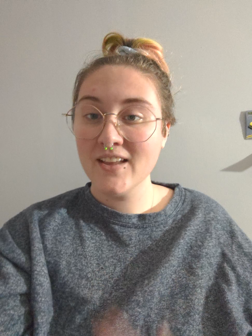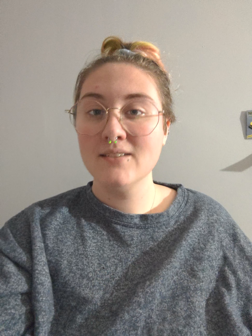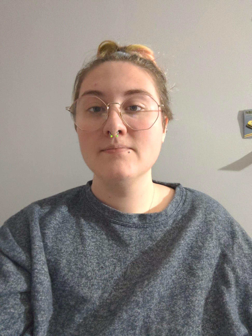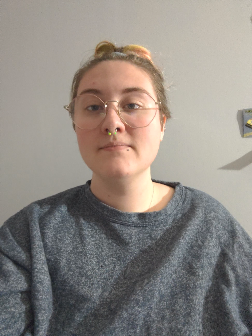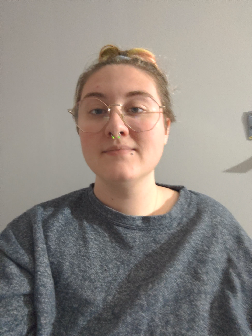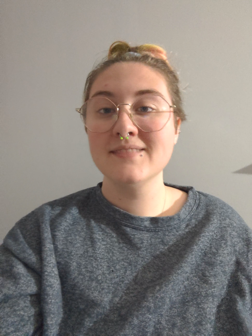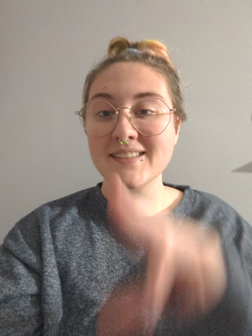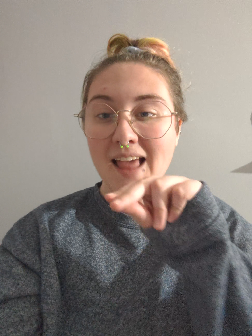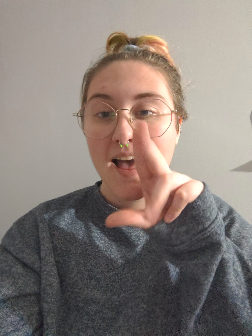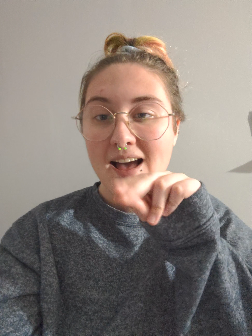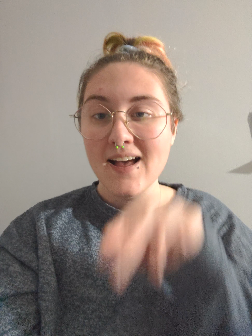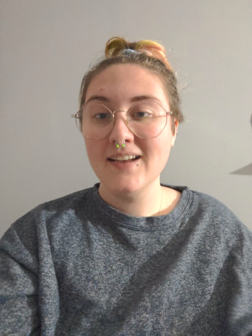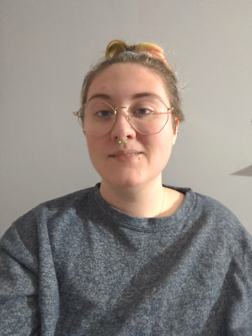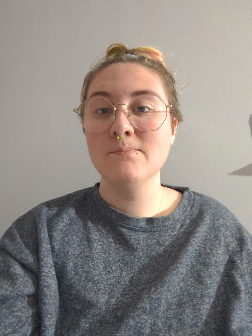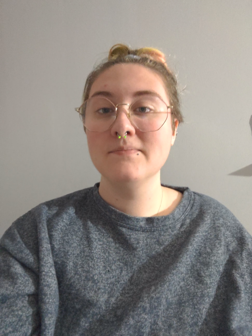duck